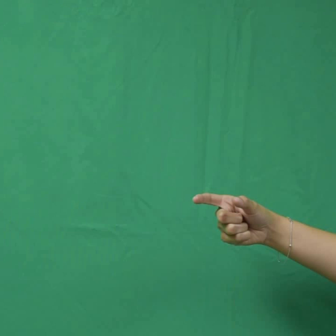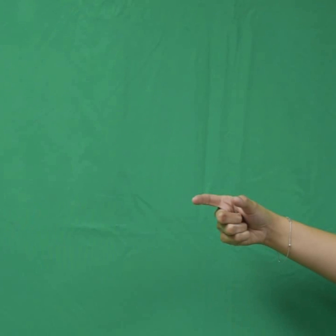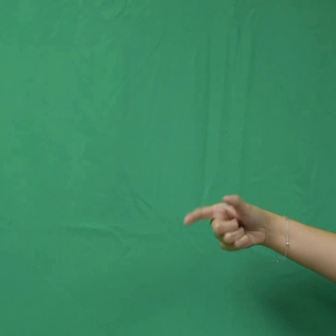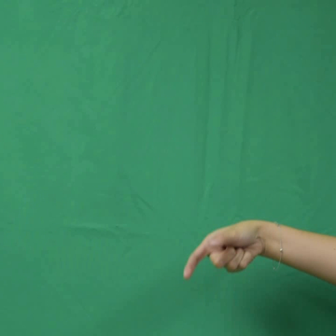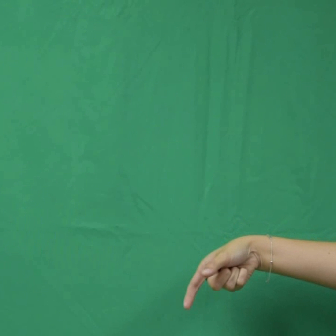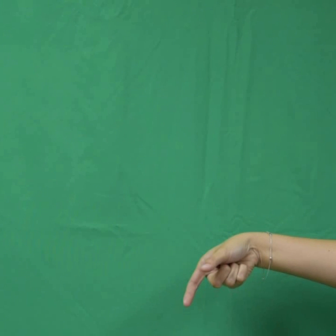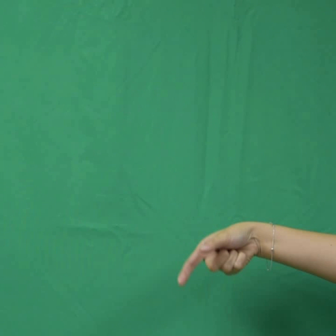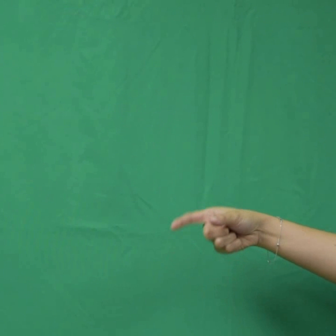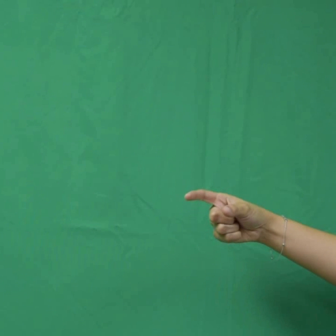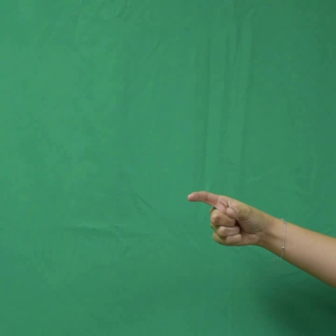Q